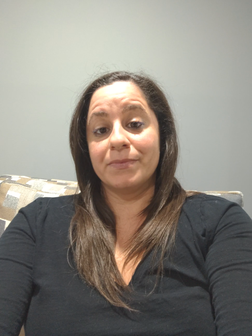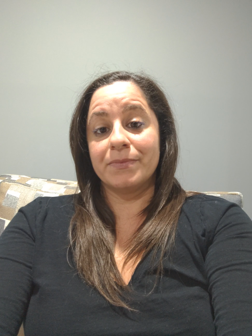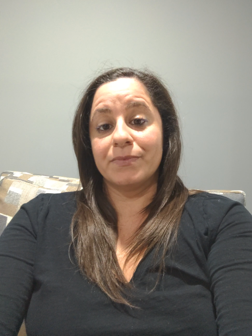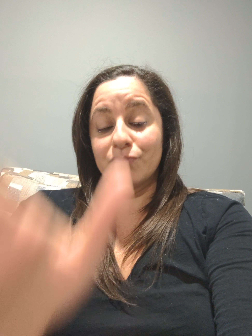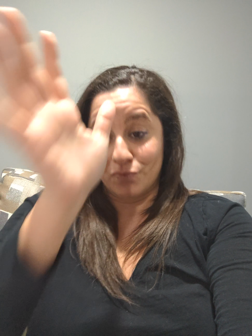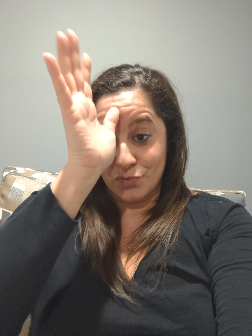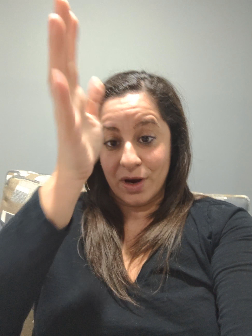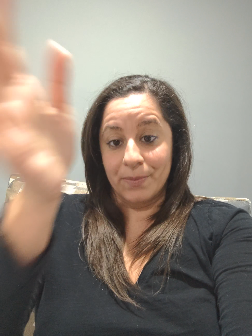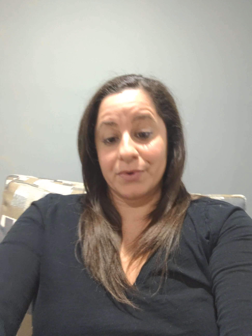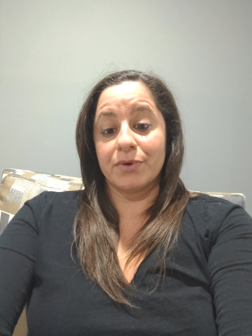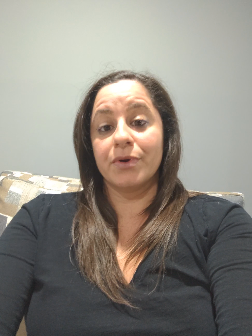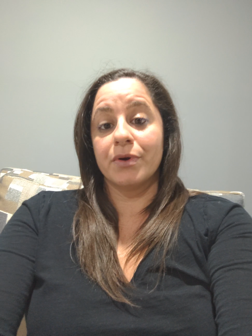grandpa